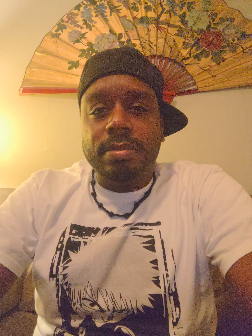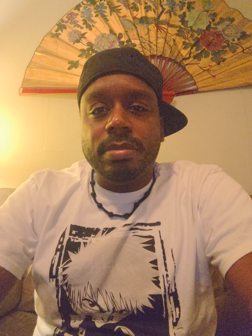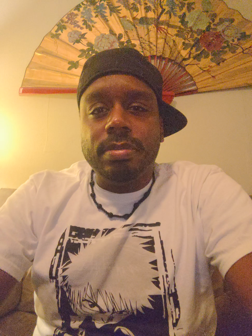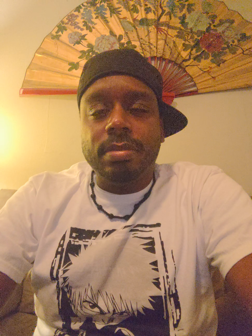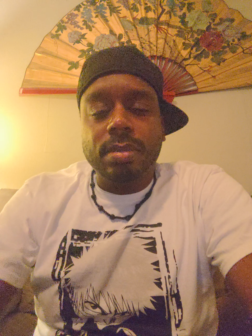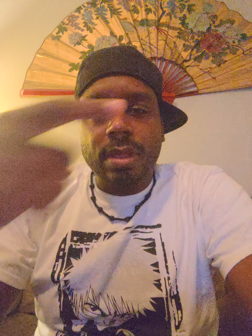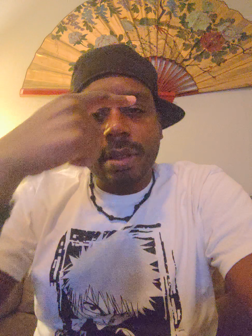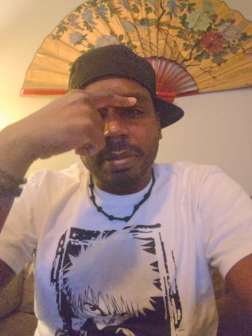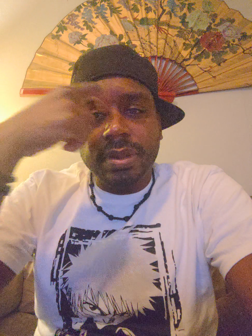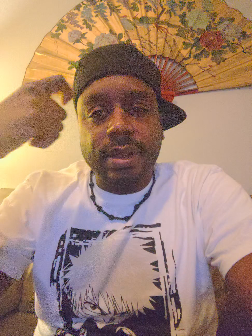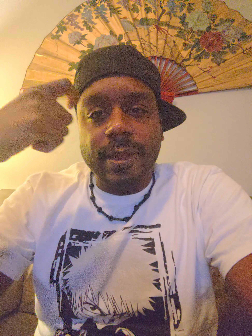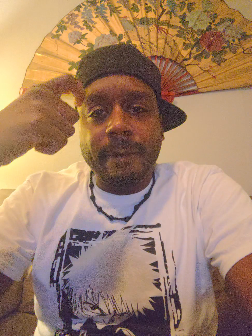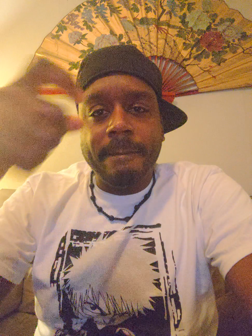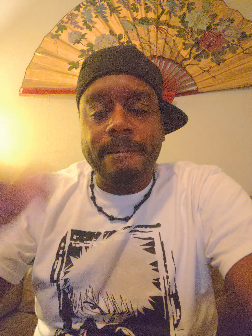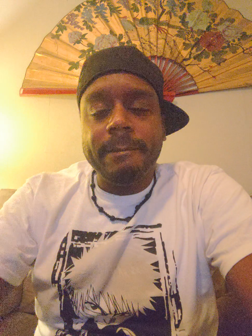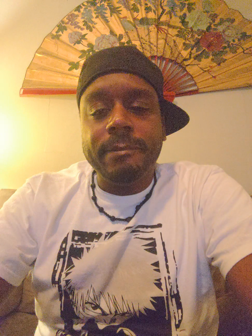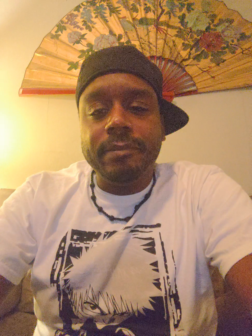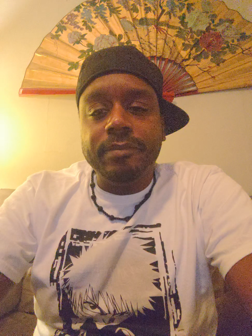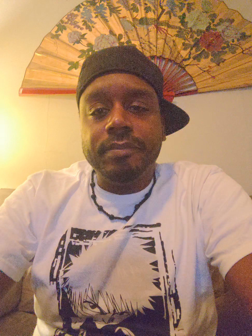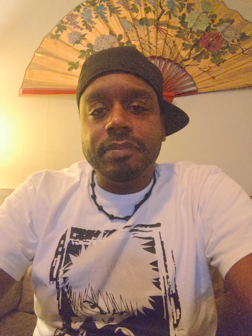because